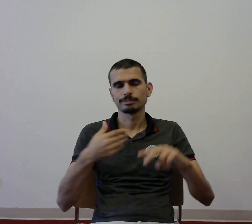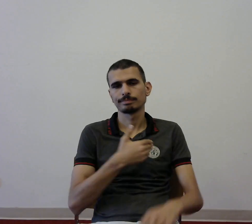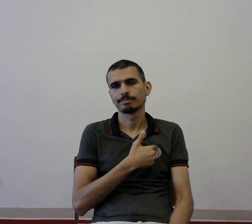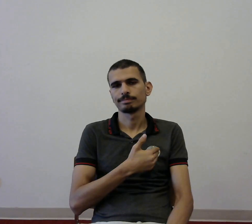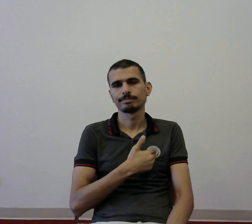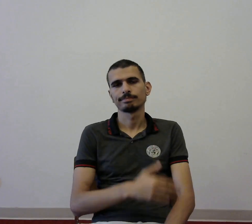istəyirəm